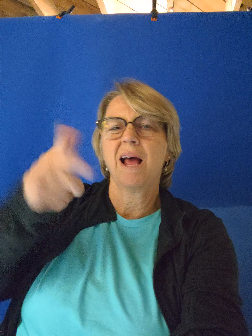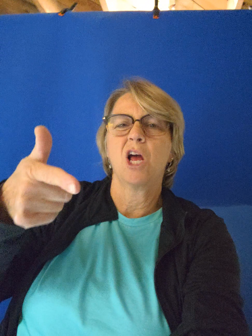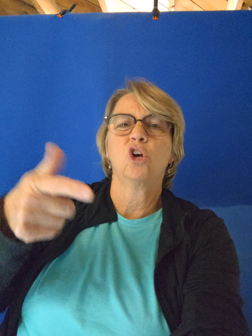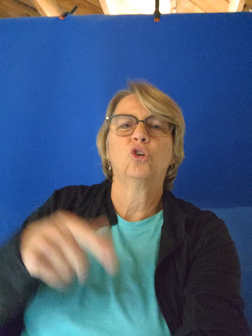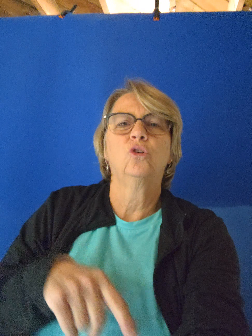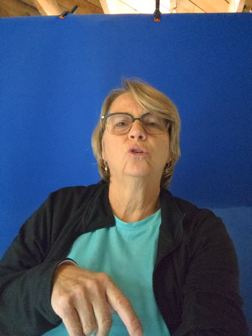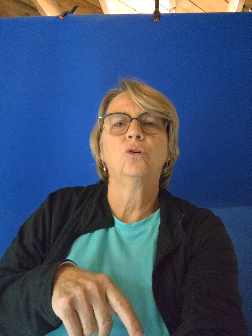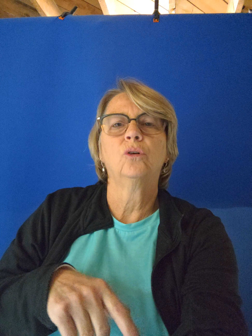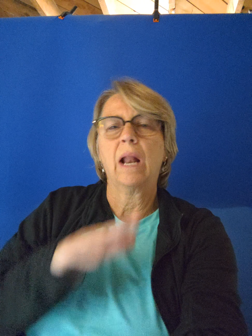later